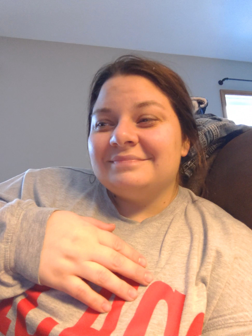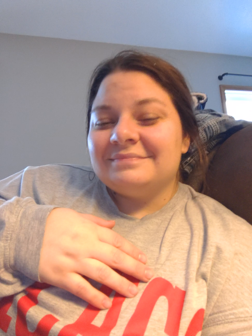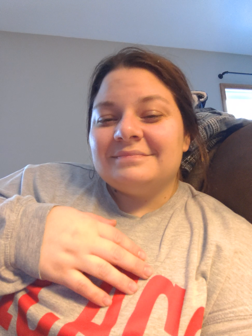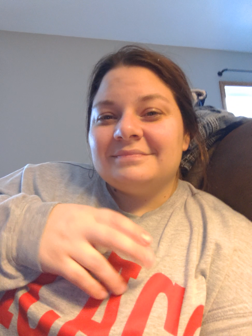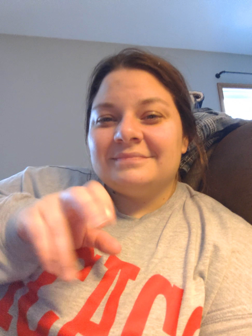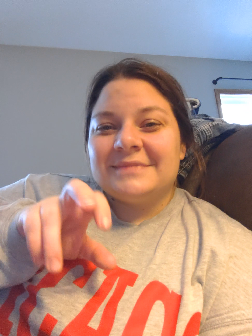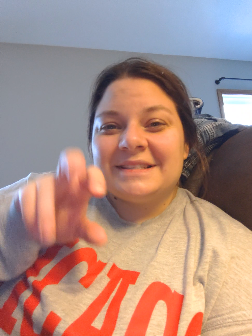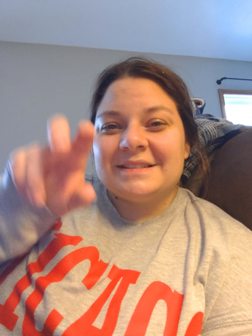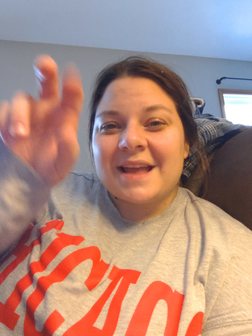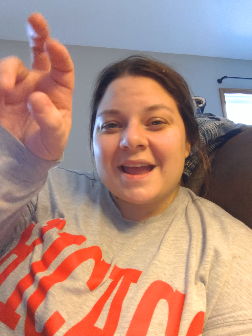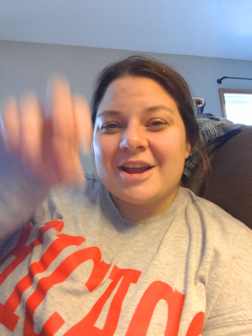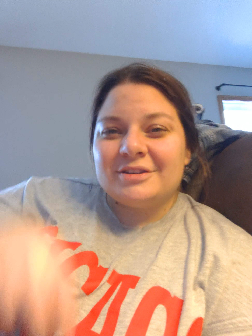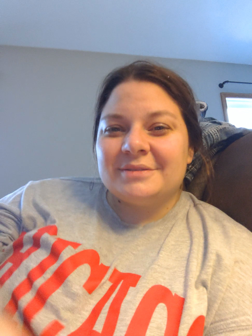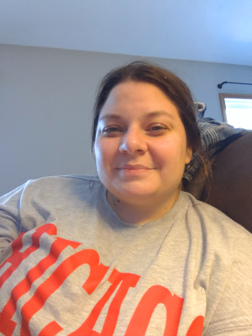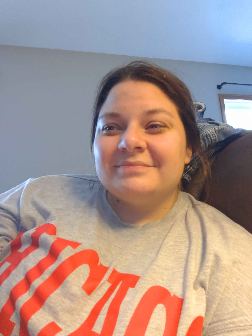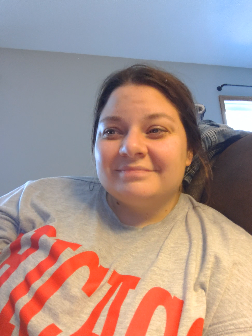stairs